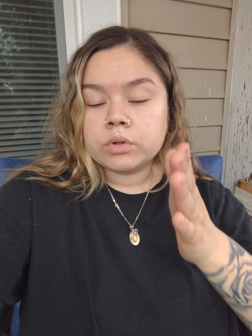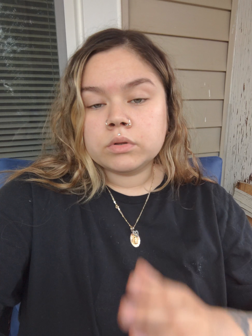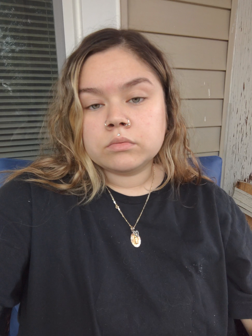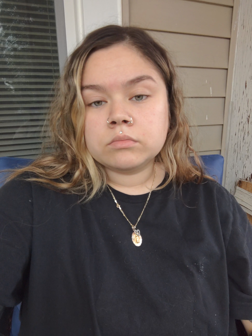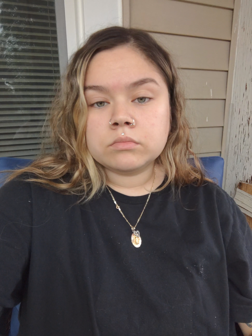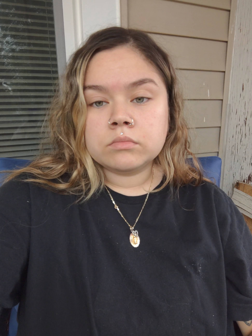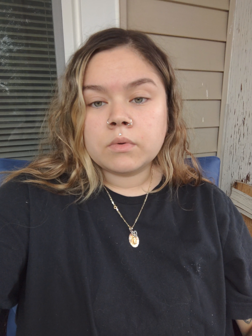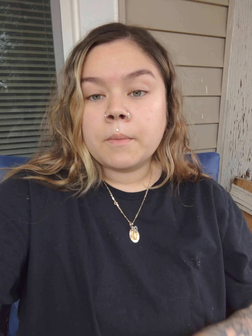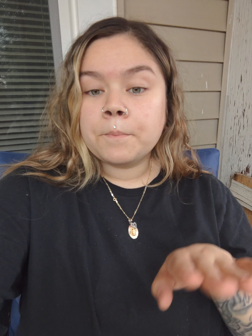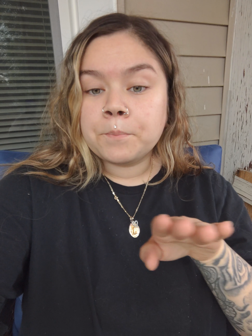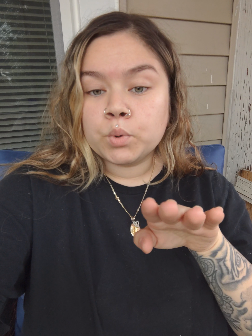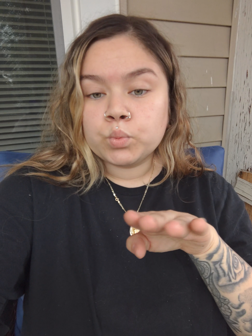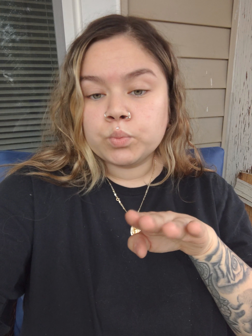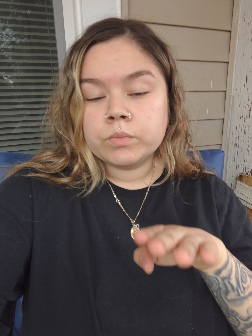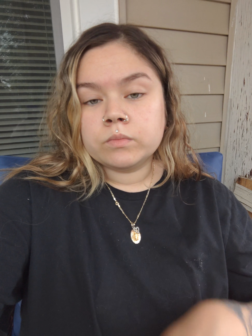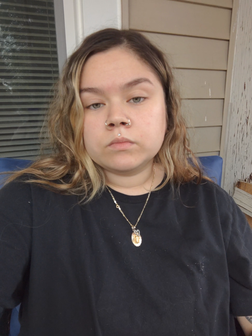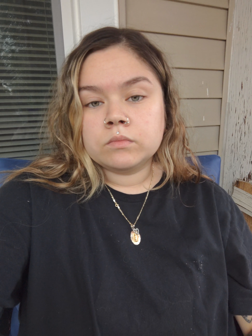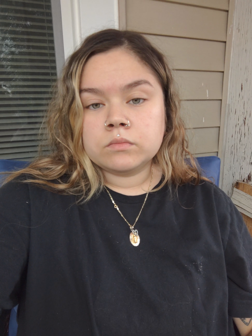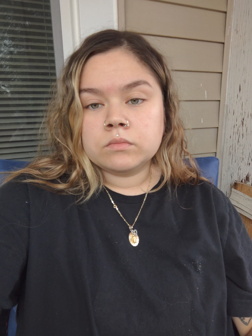boots